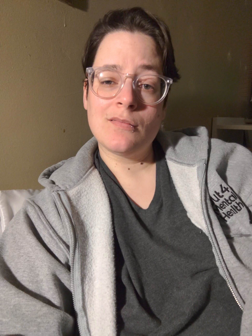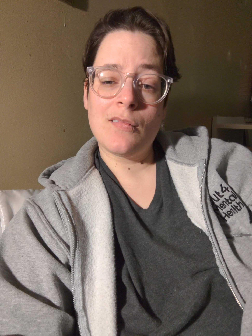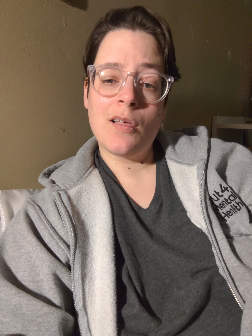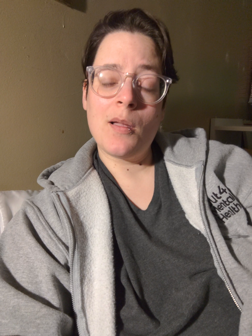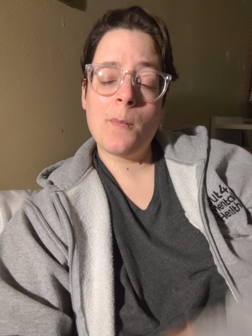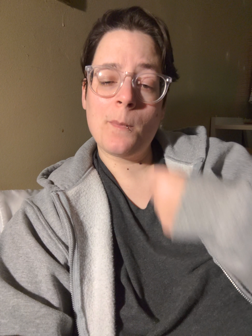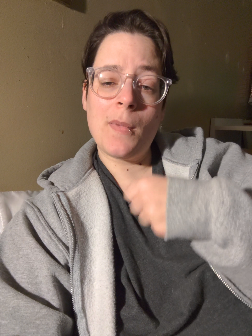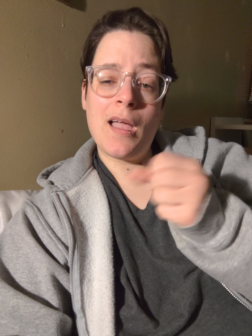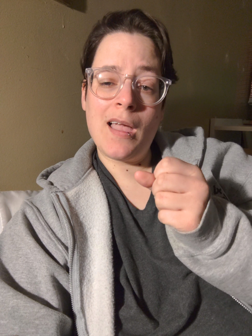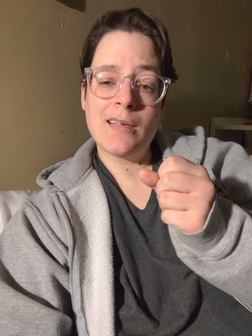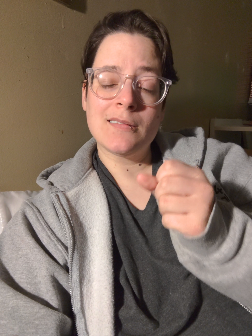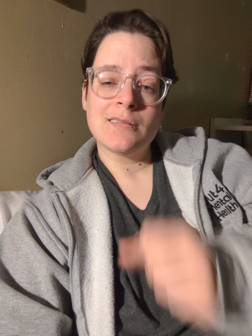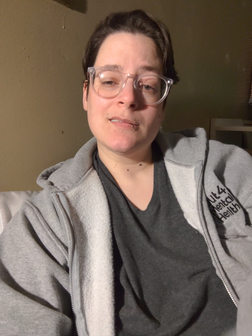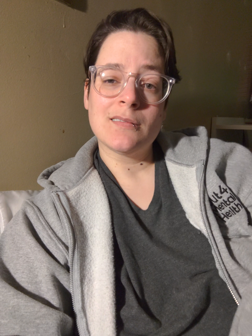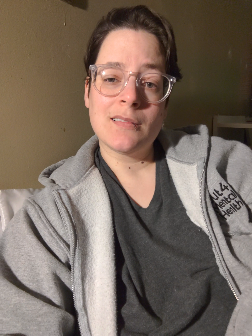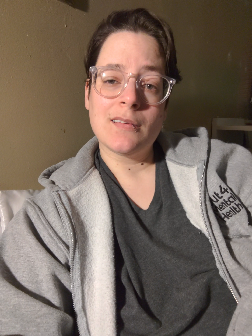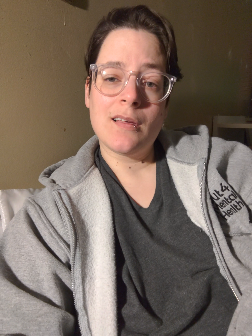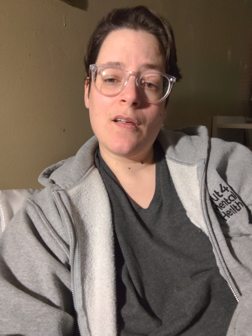make